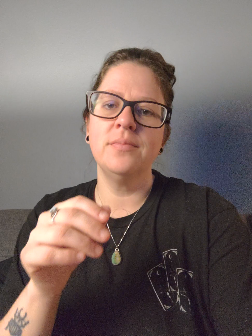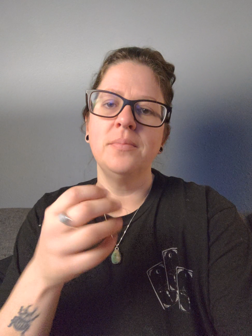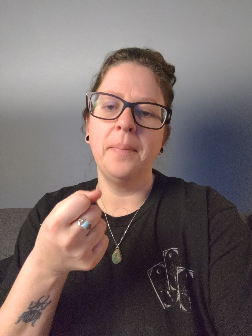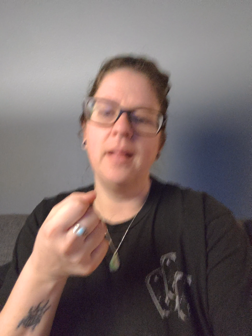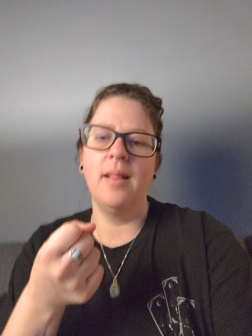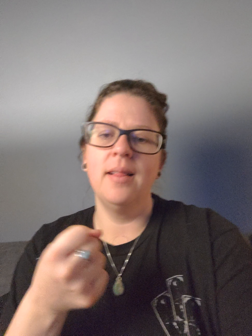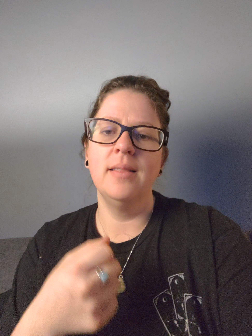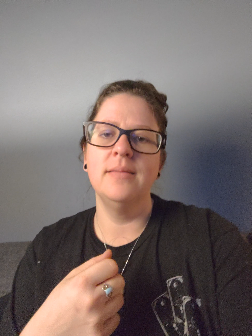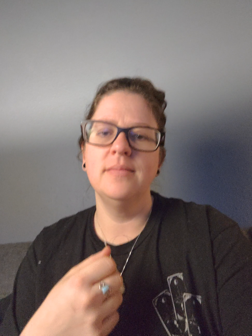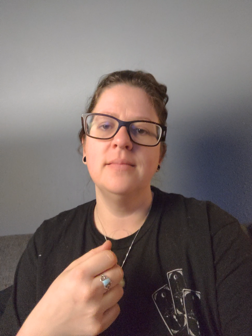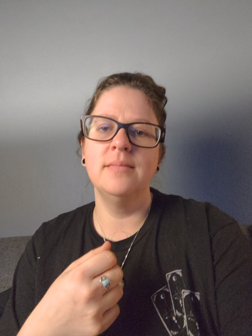milk